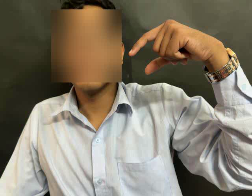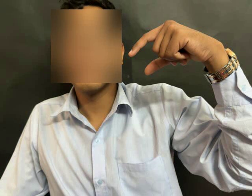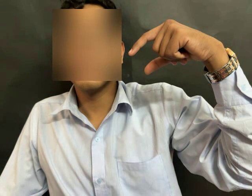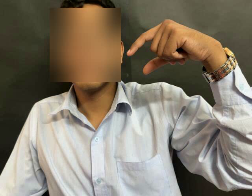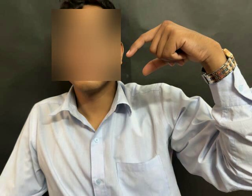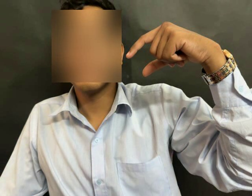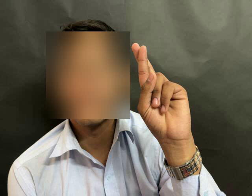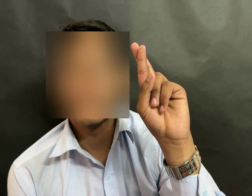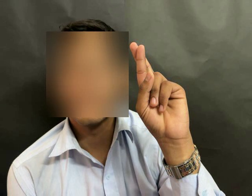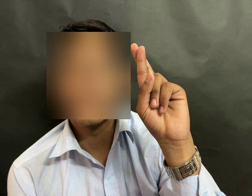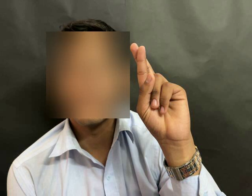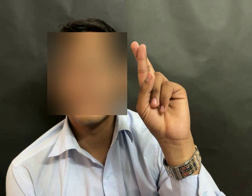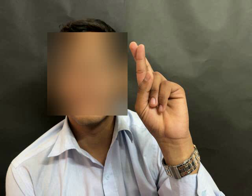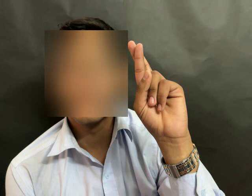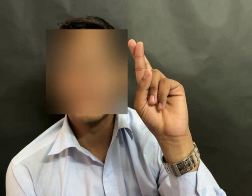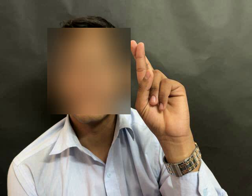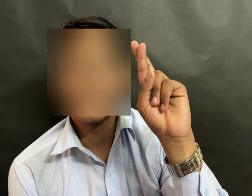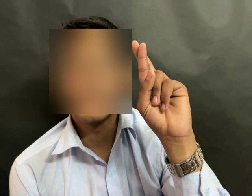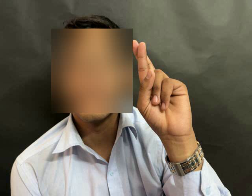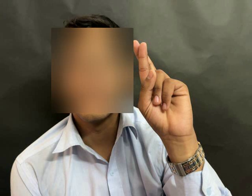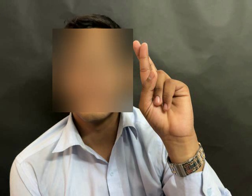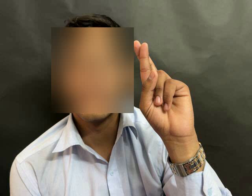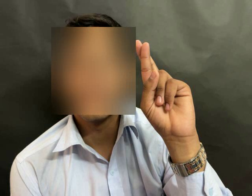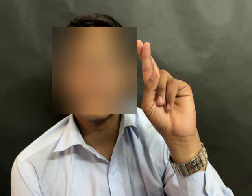R